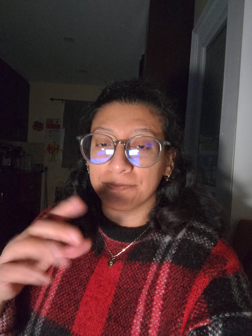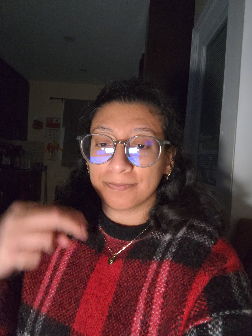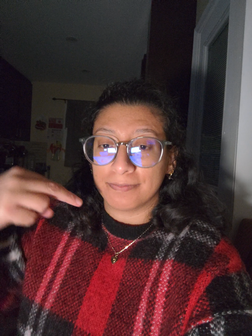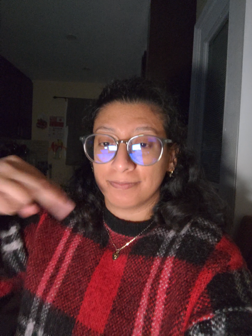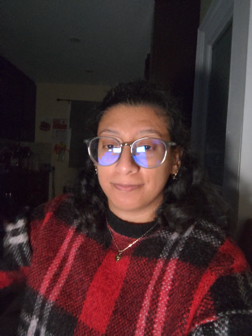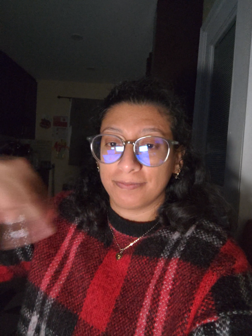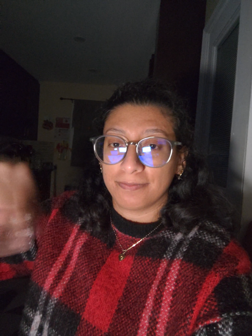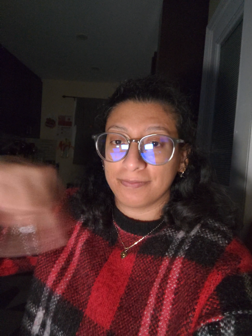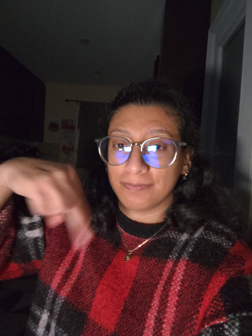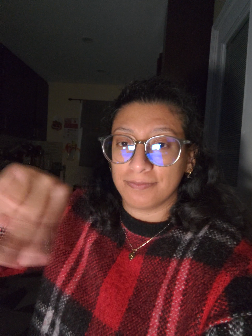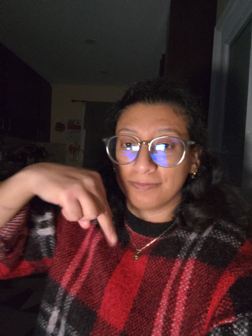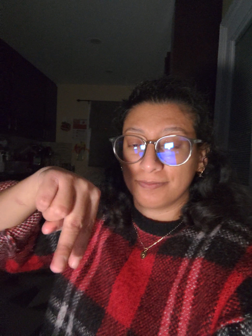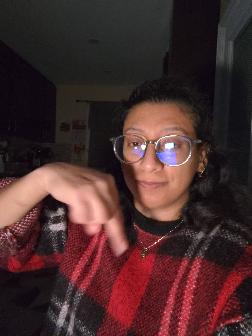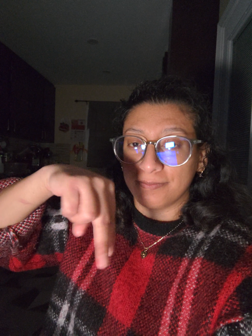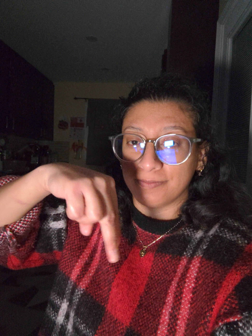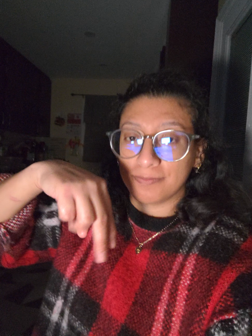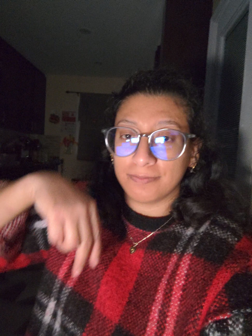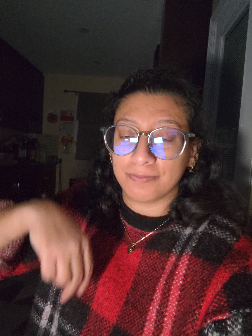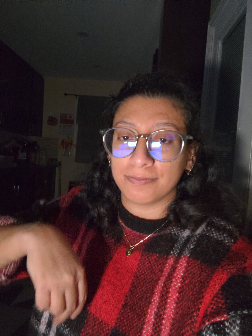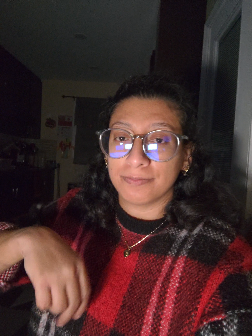dance